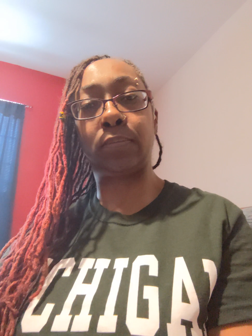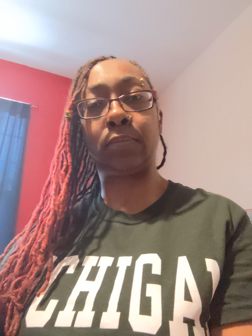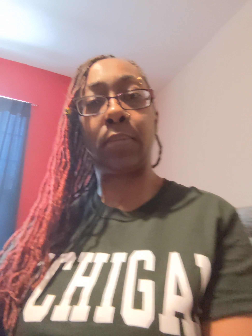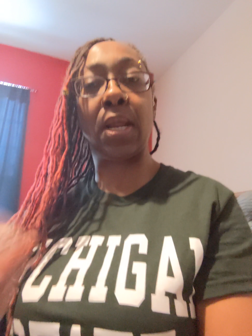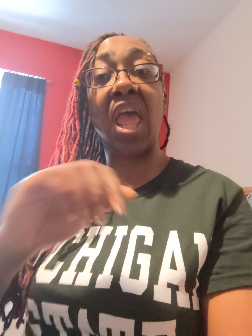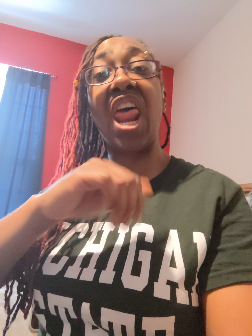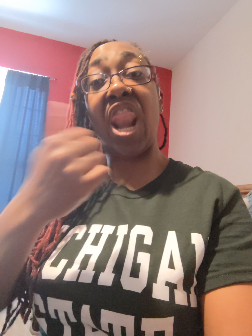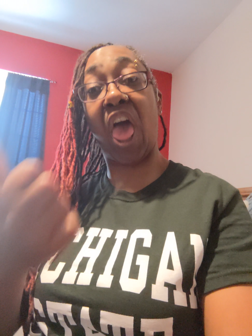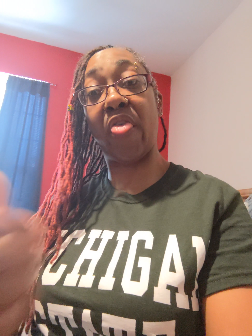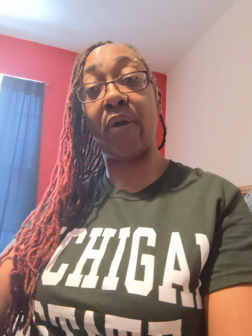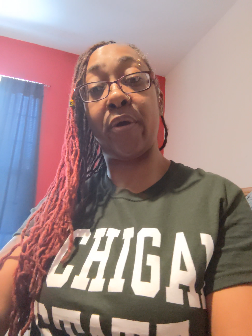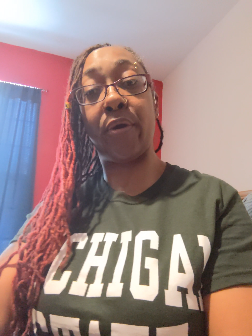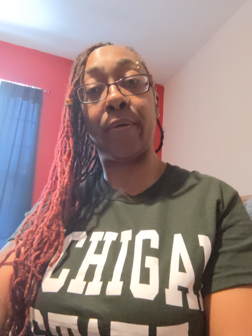another